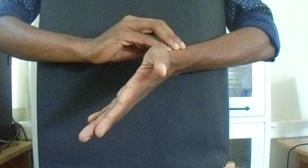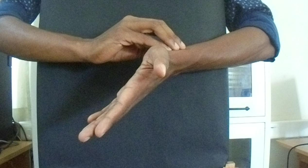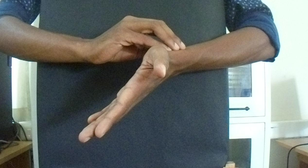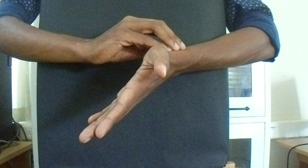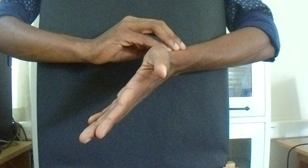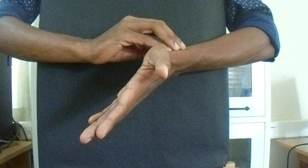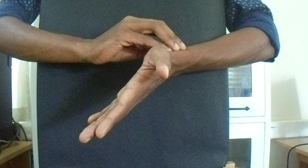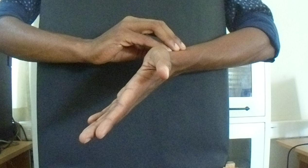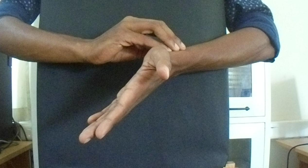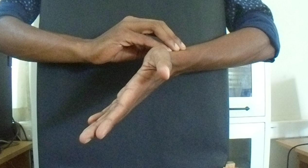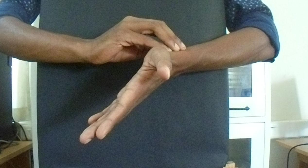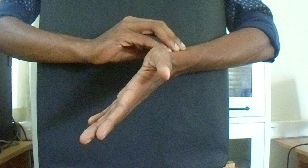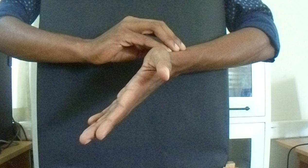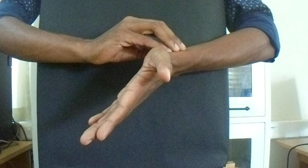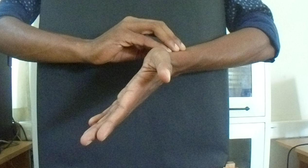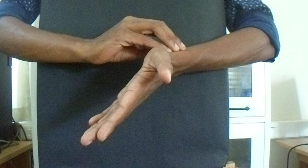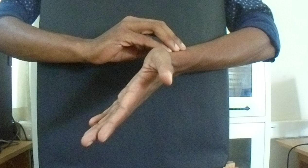doctor